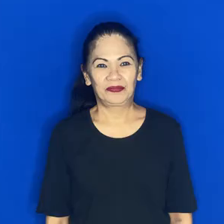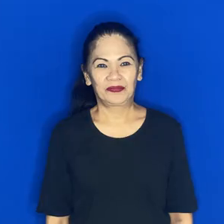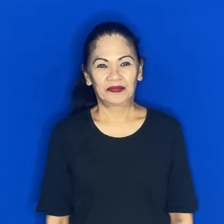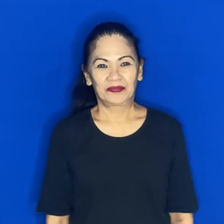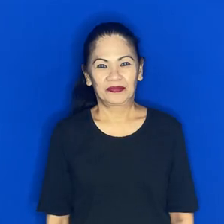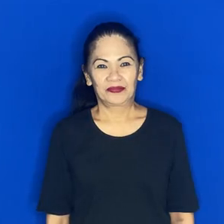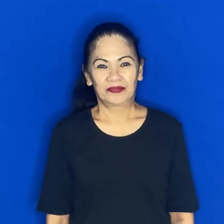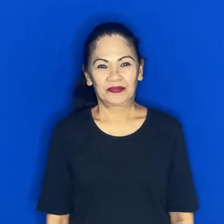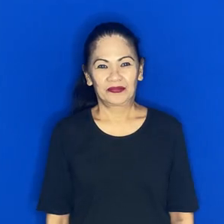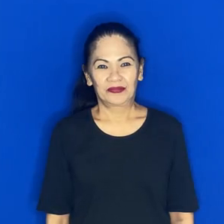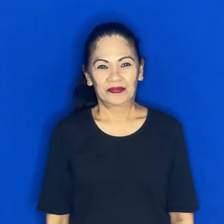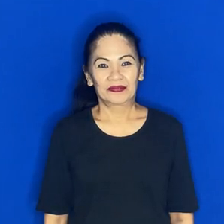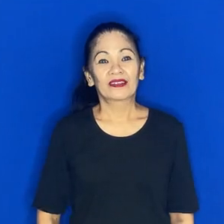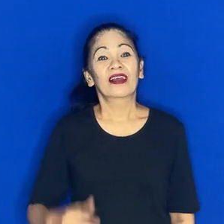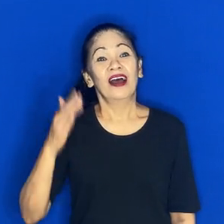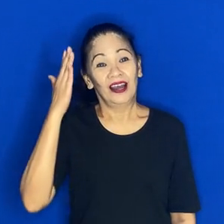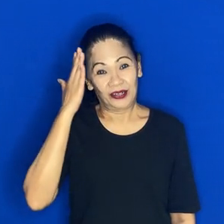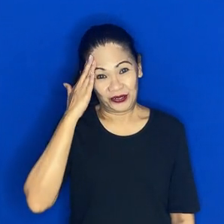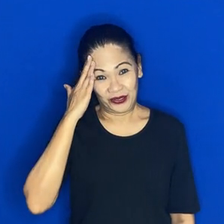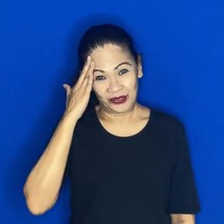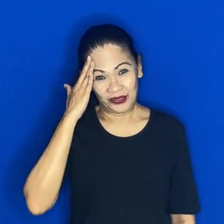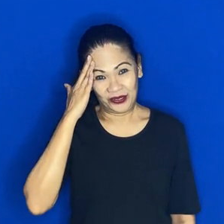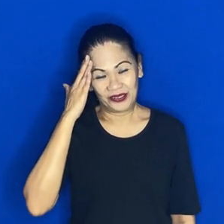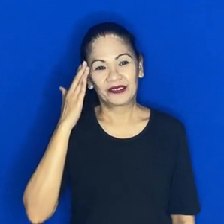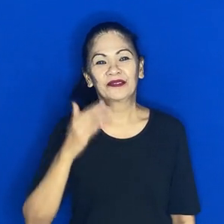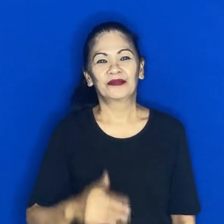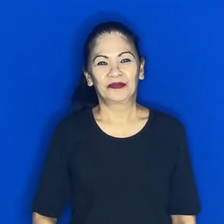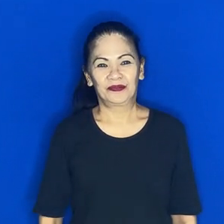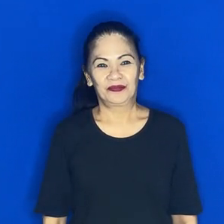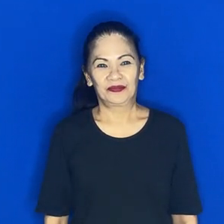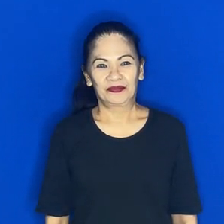know